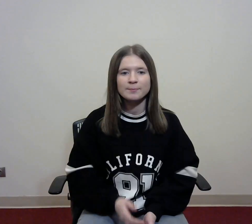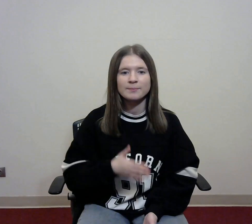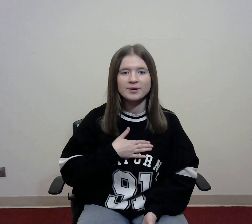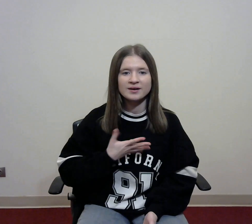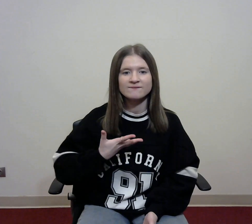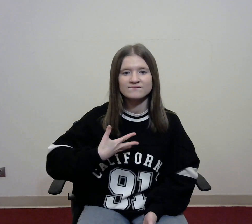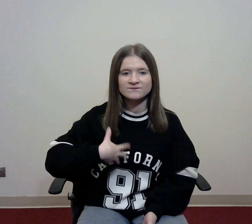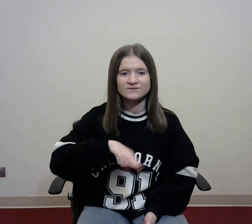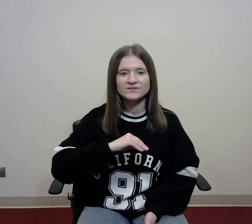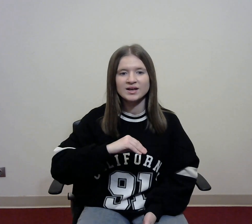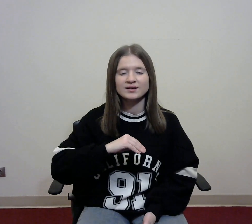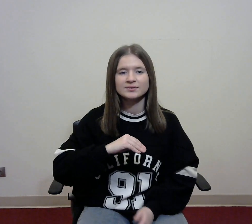biz